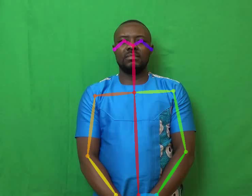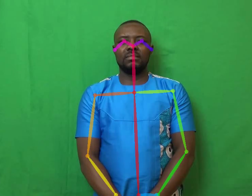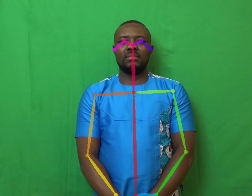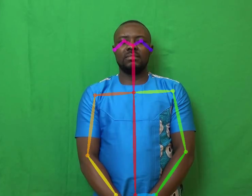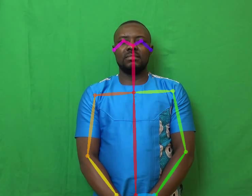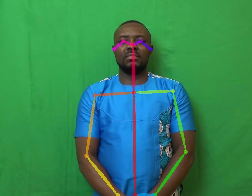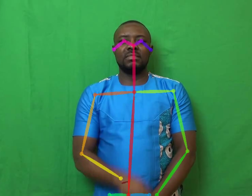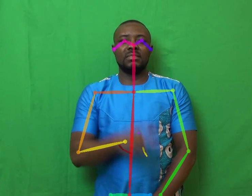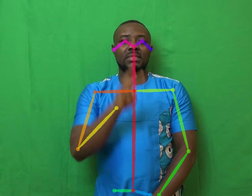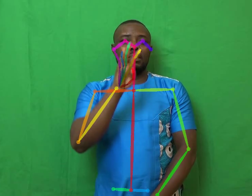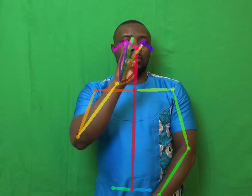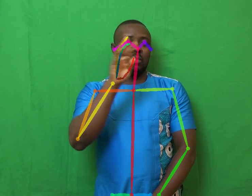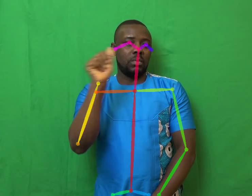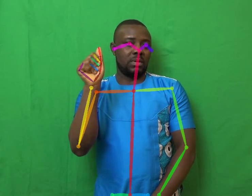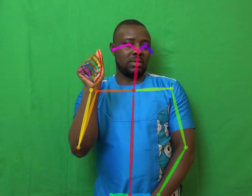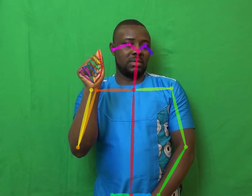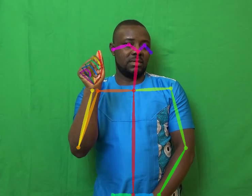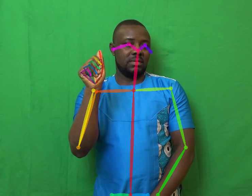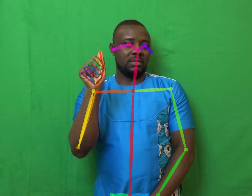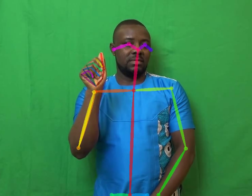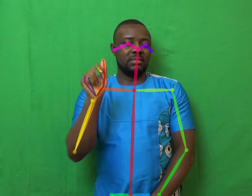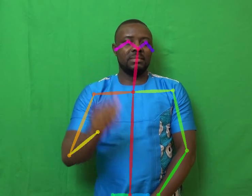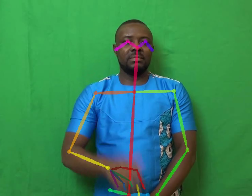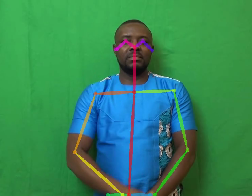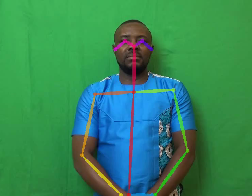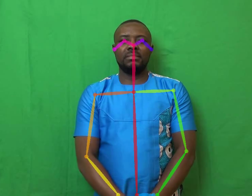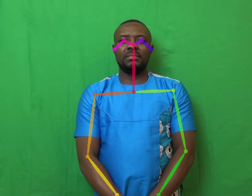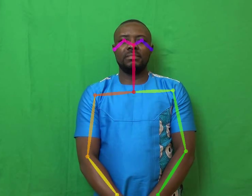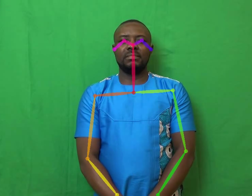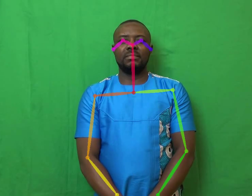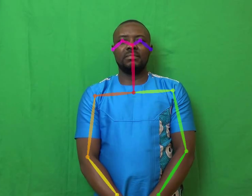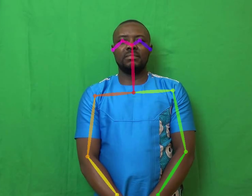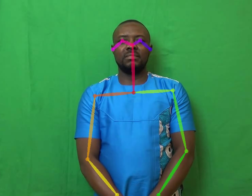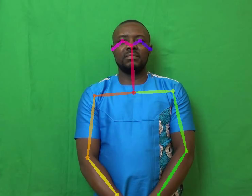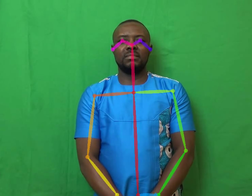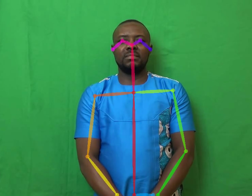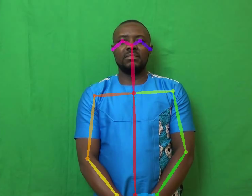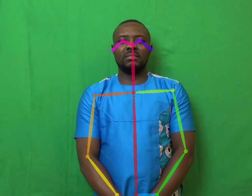Wa